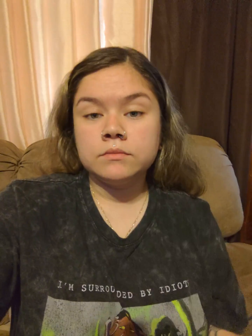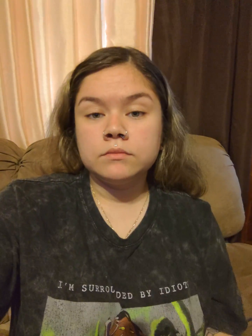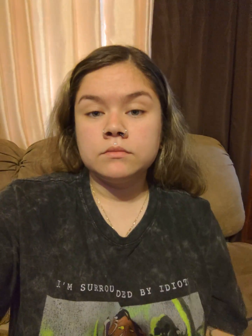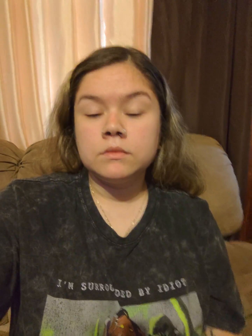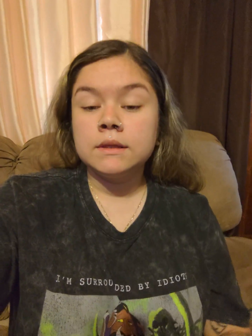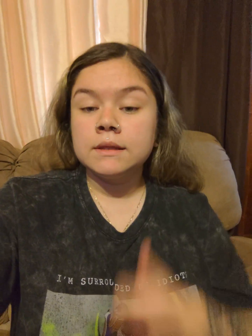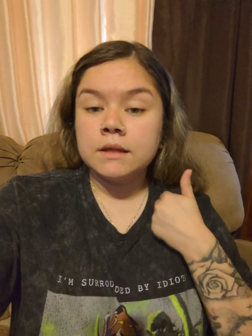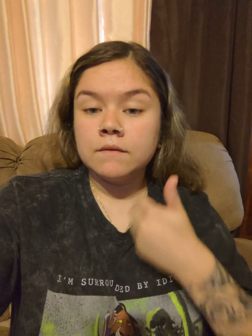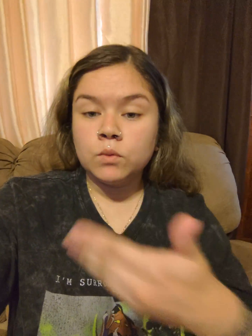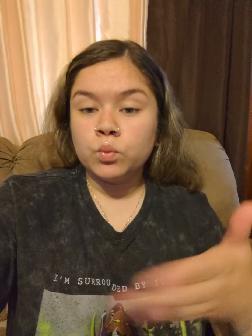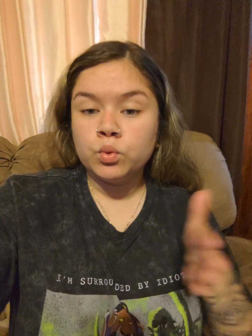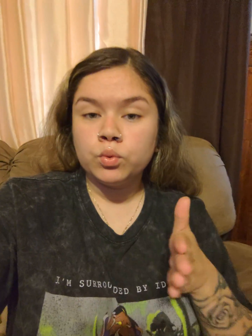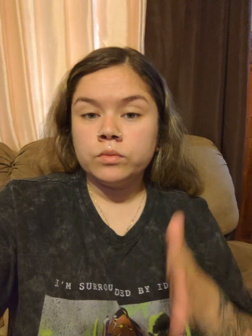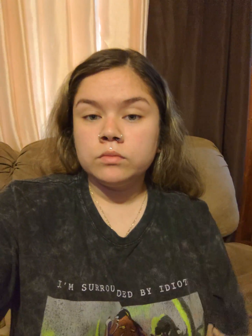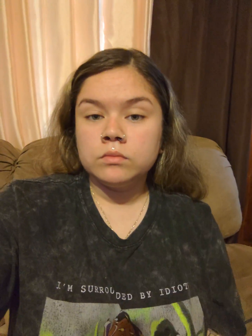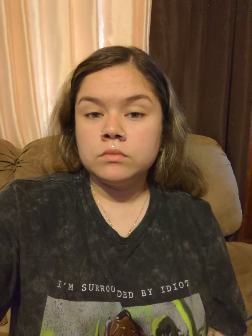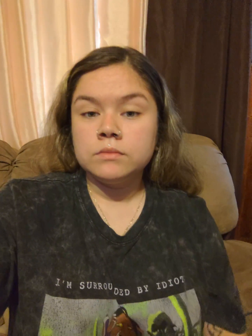living room